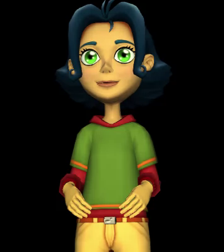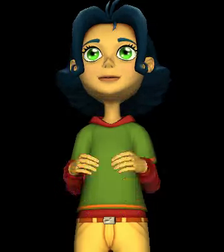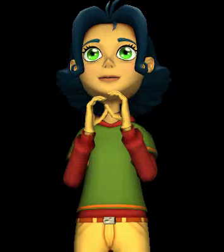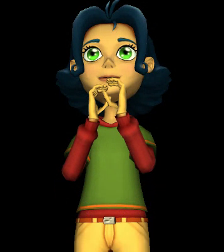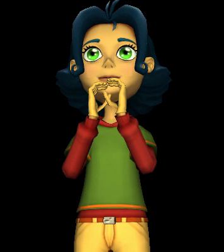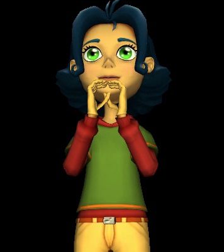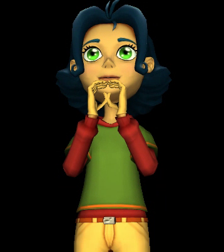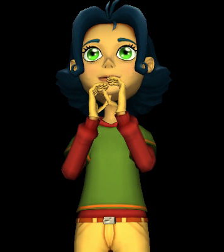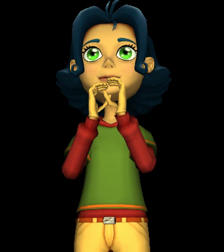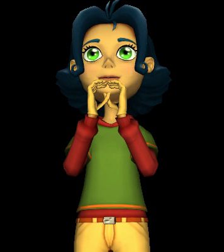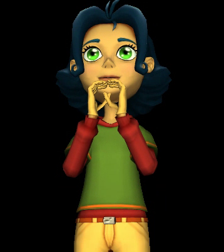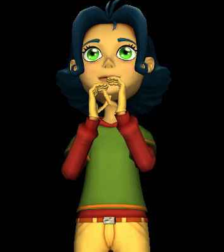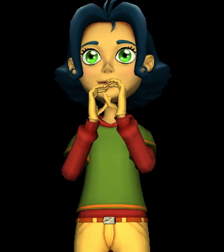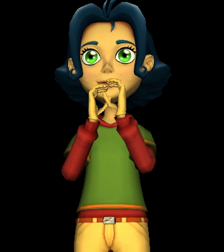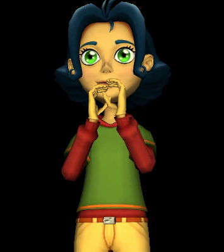فهم